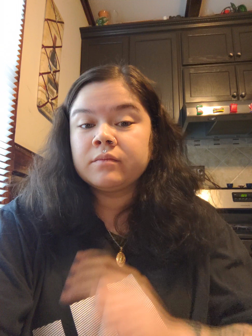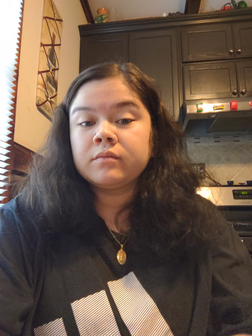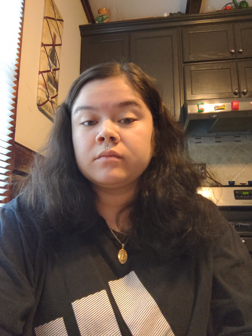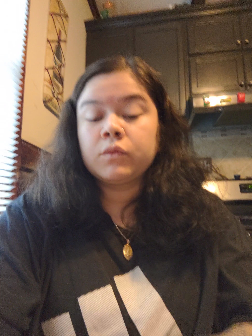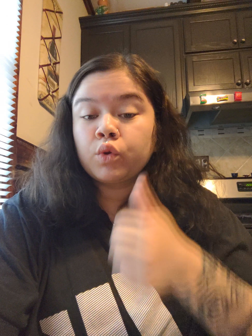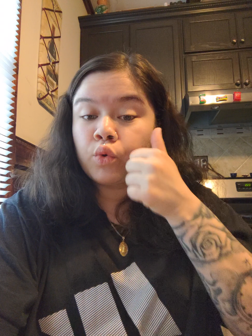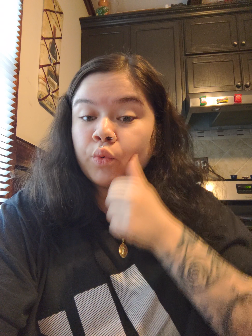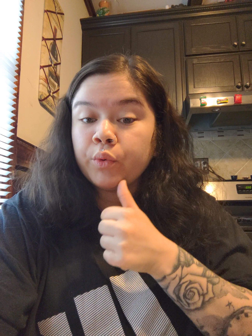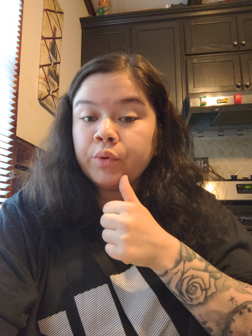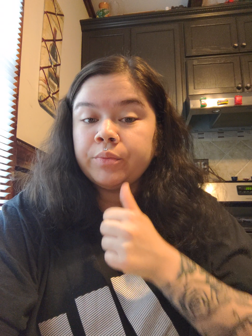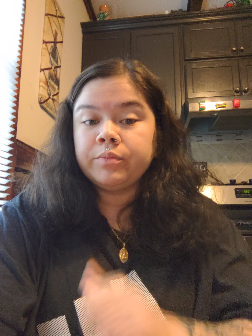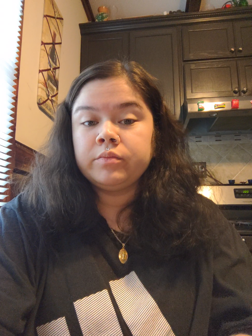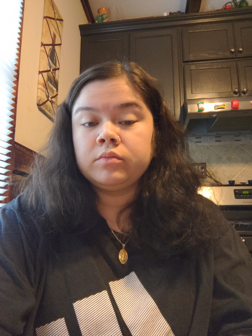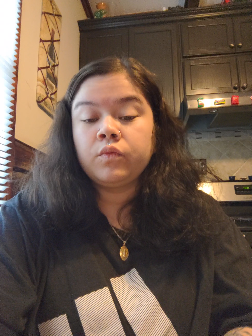girl